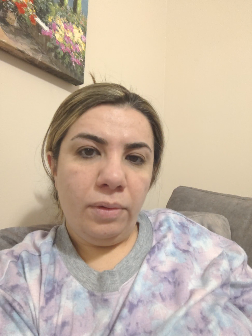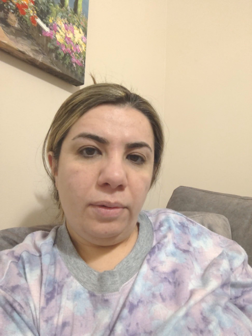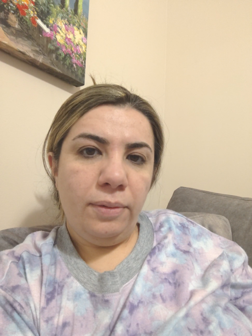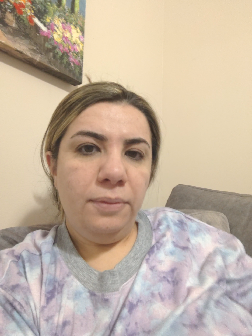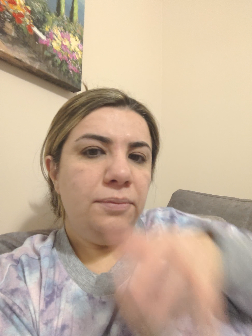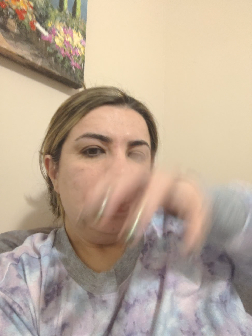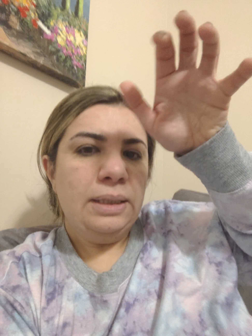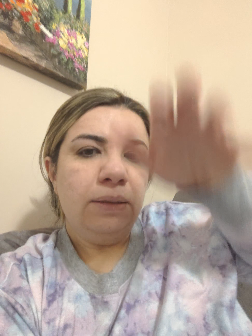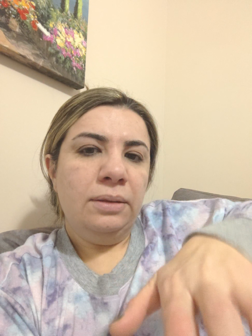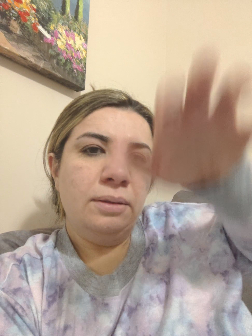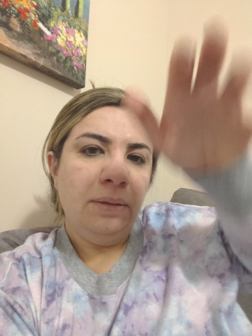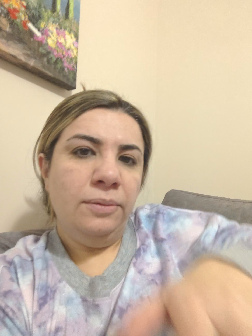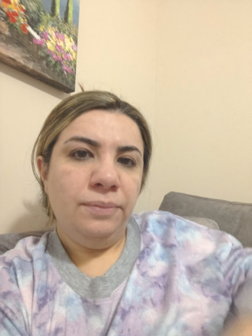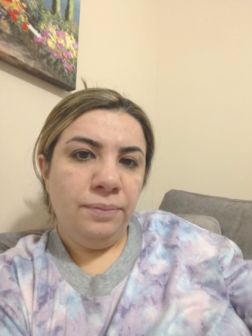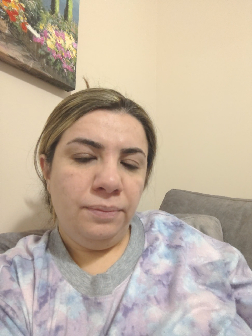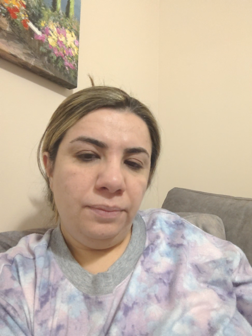alligator